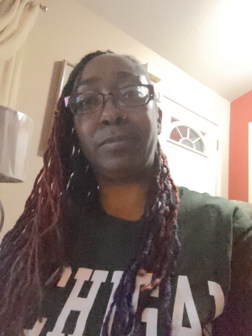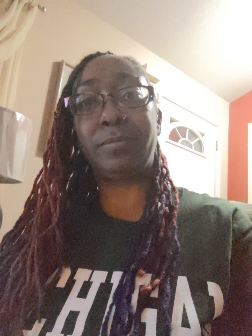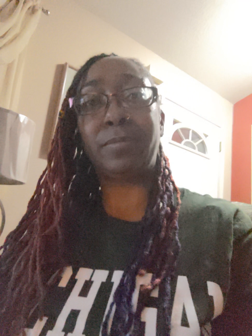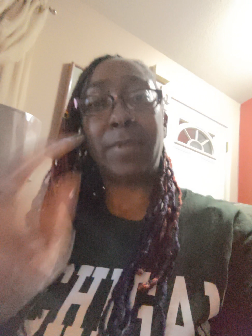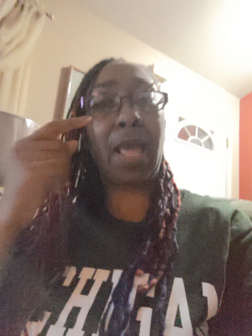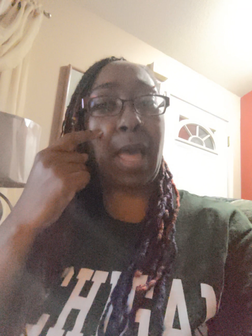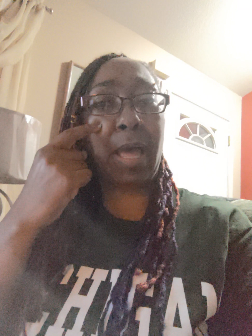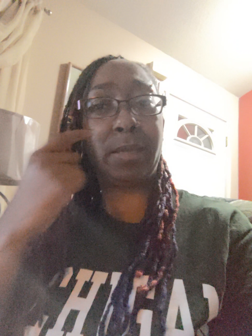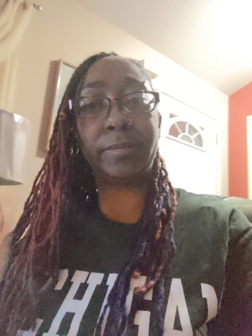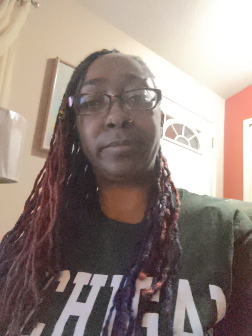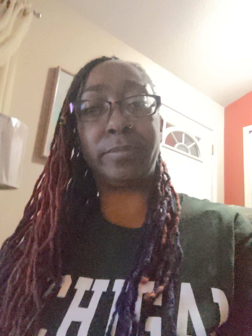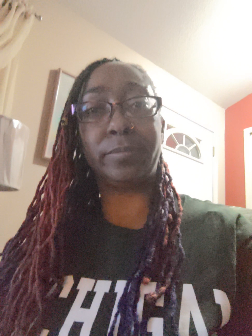eye